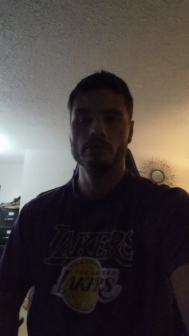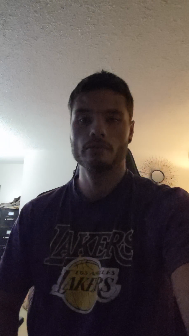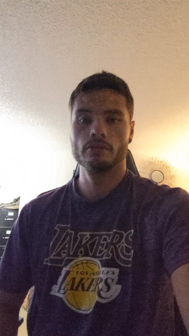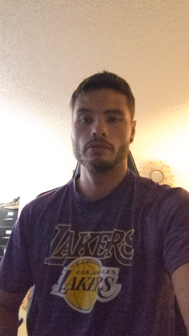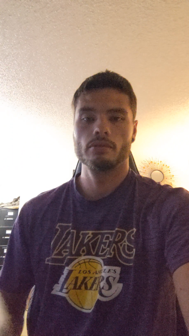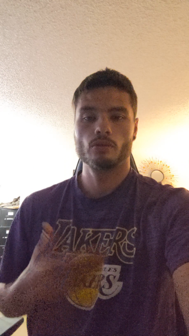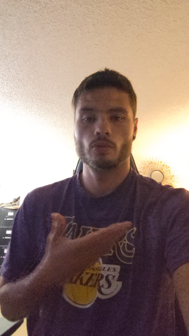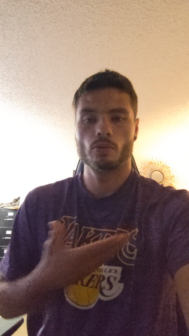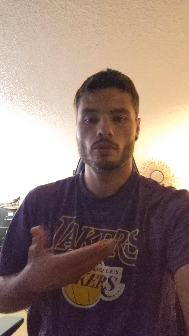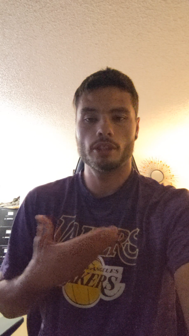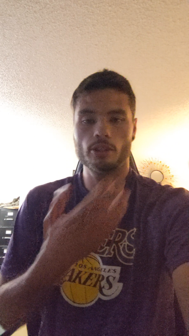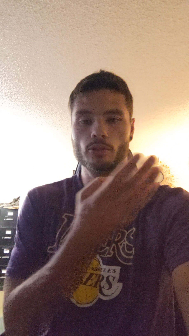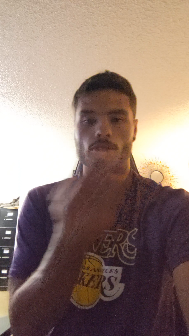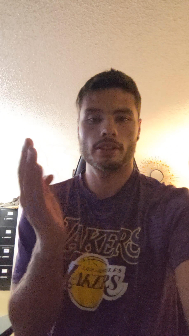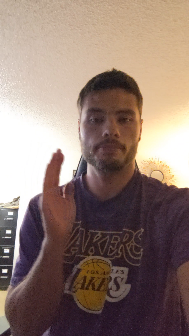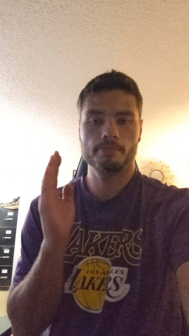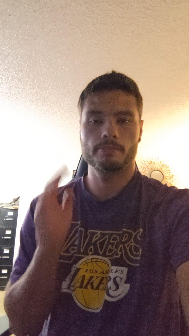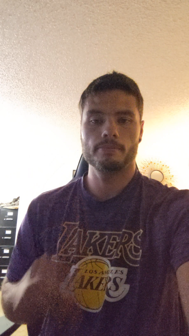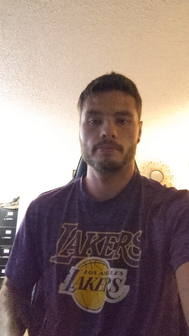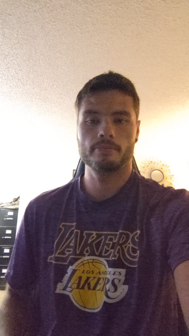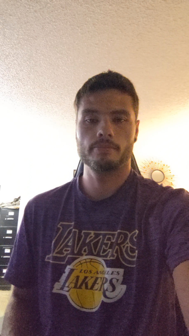crib